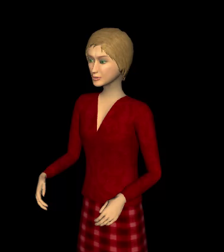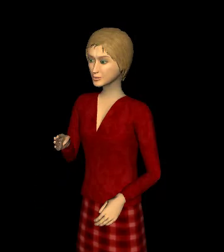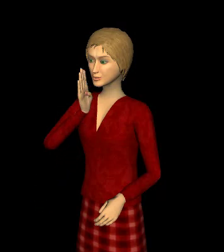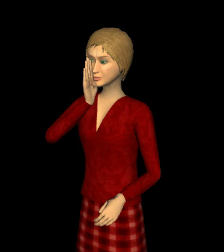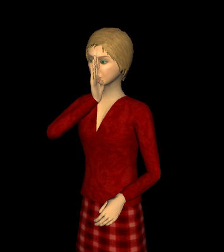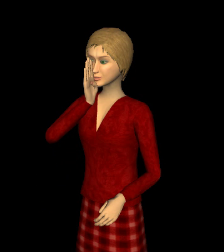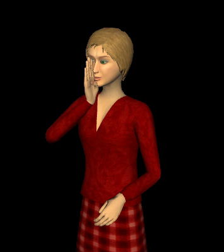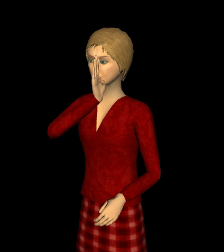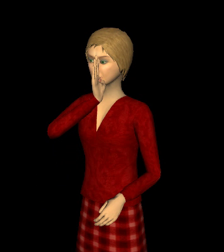الظهيرة